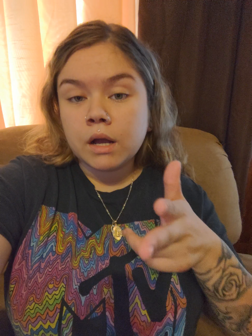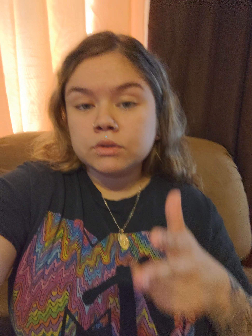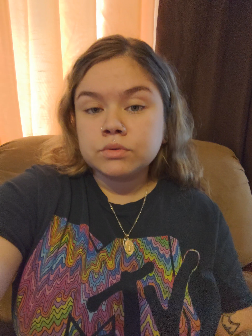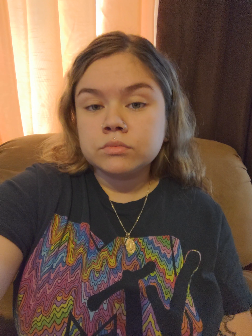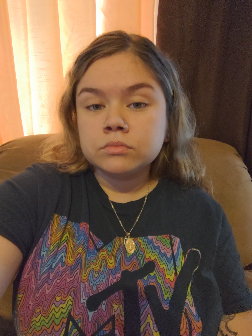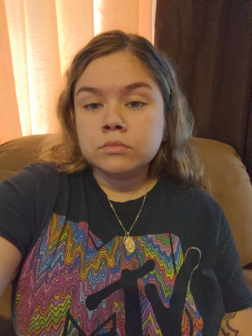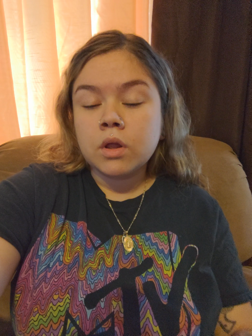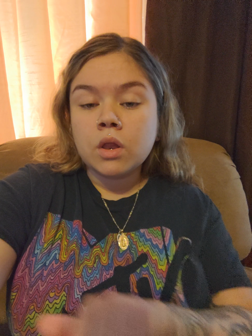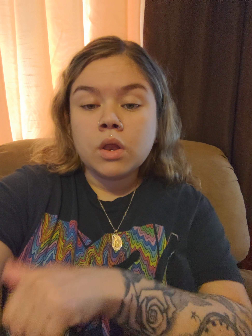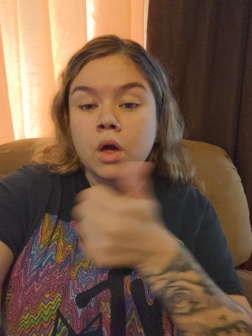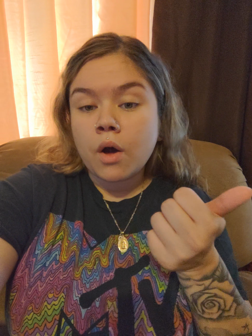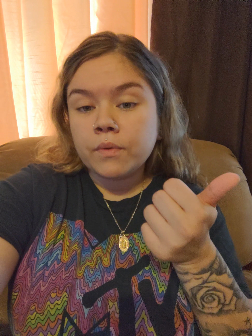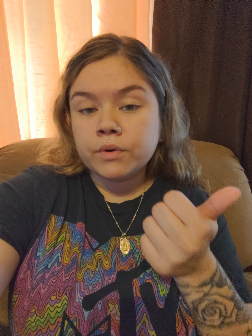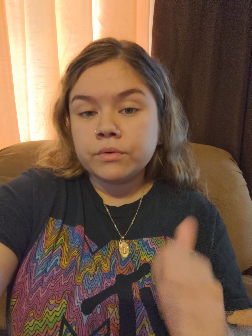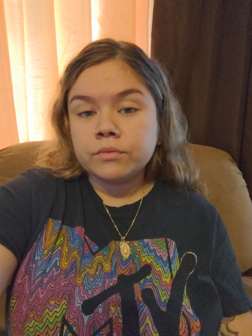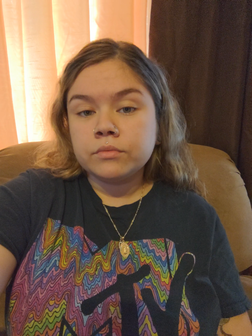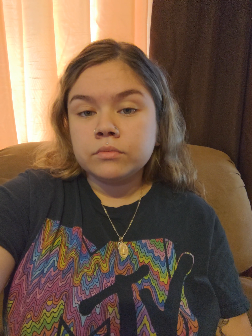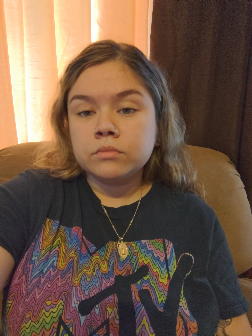other